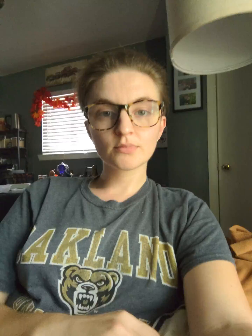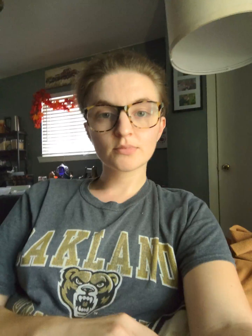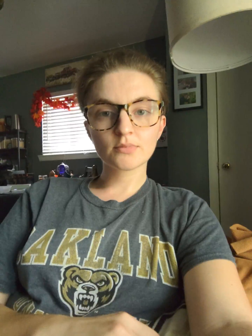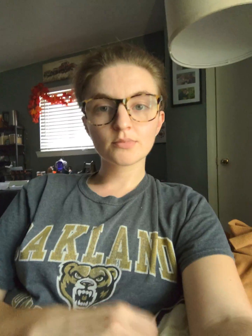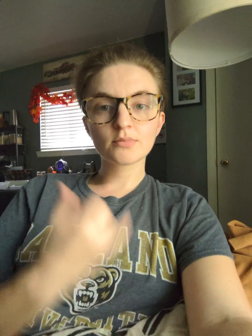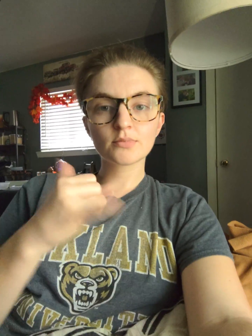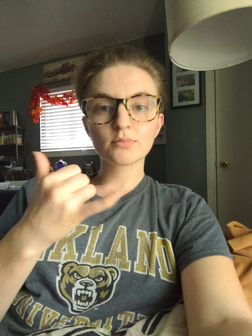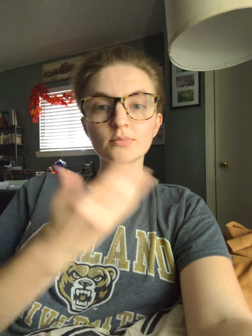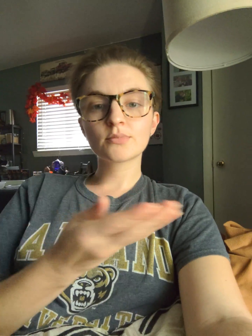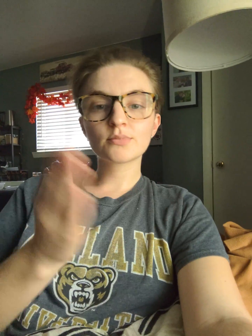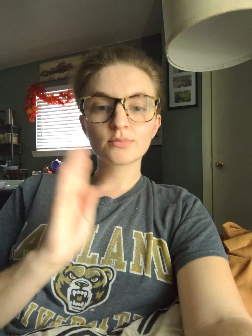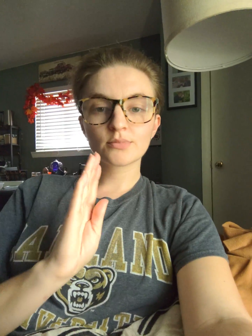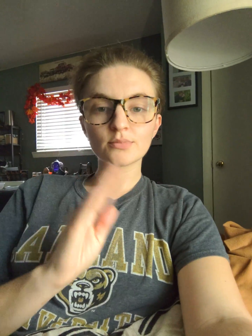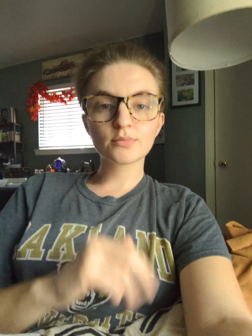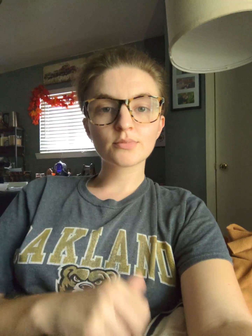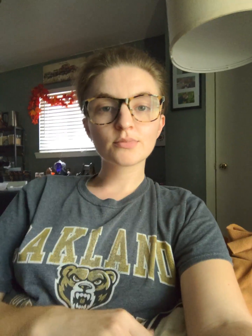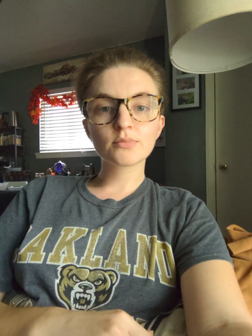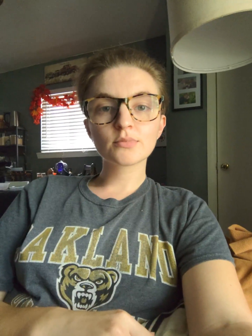playpen